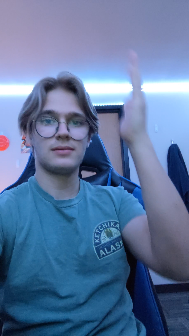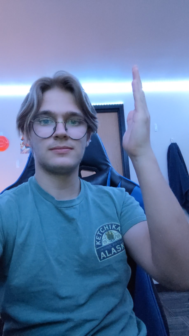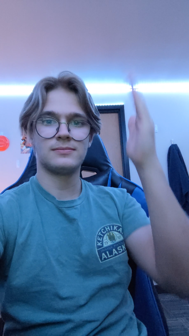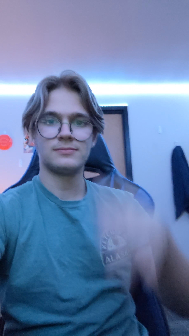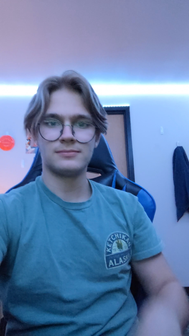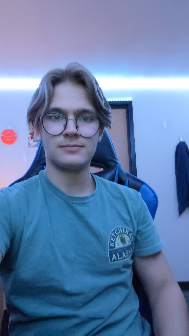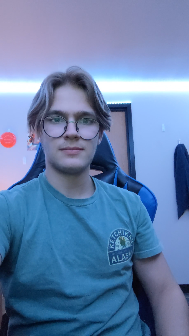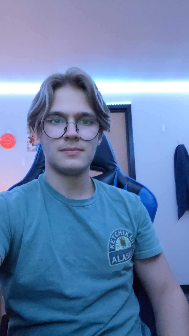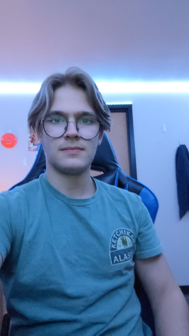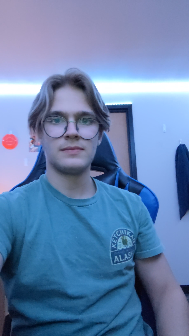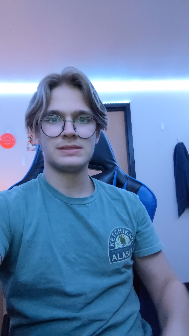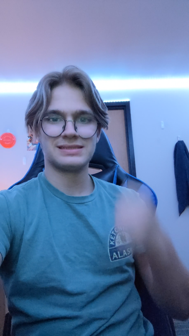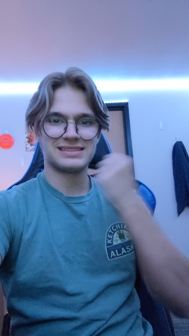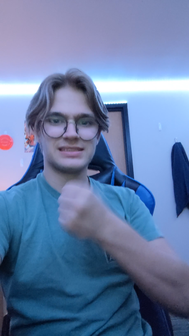hit